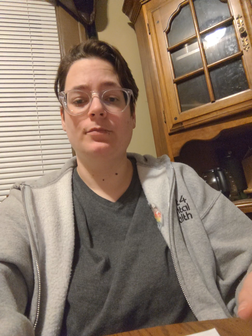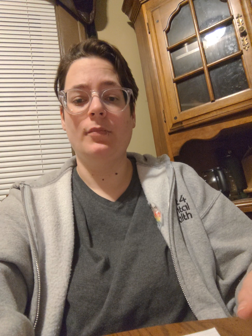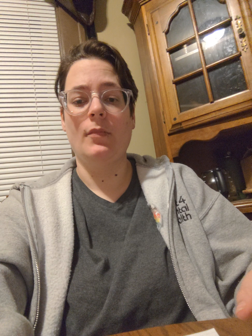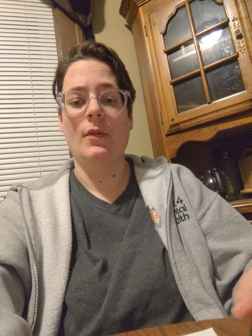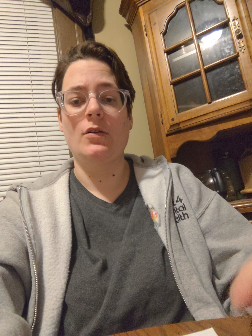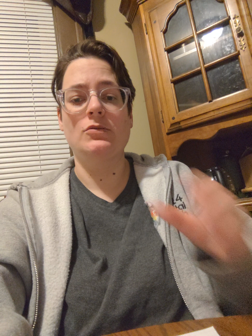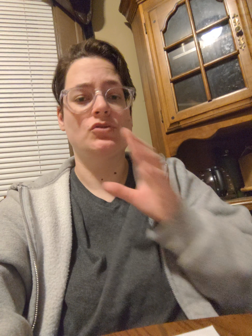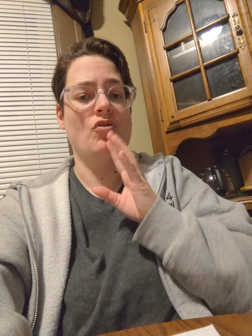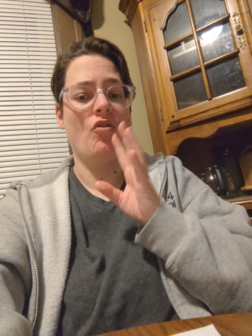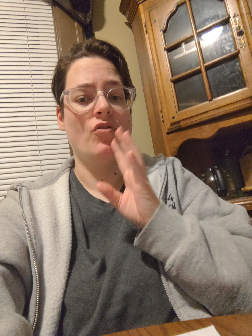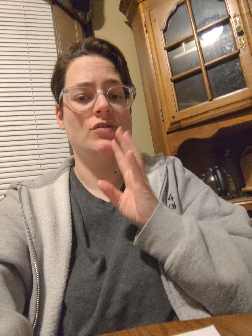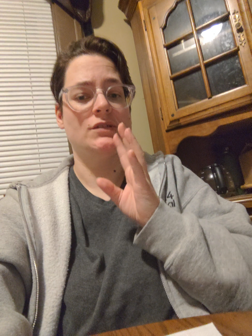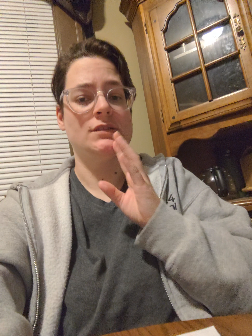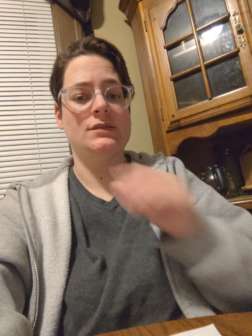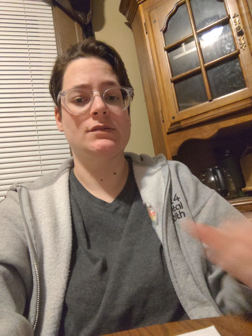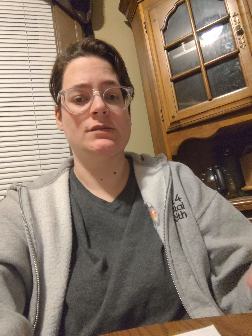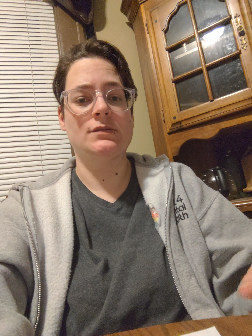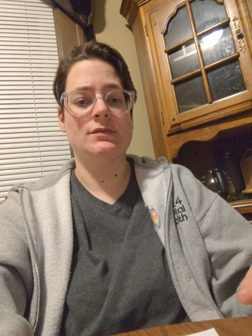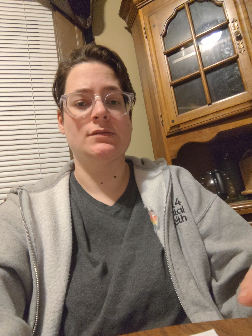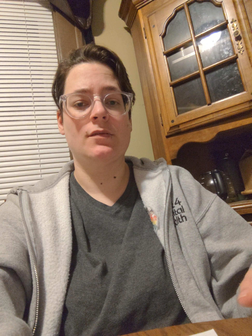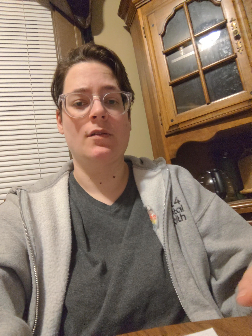talk